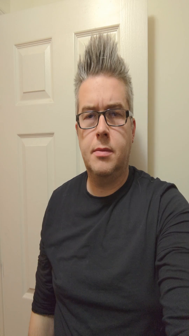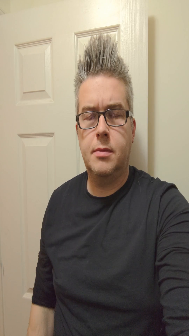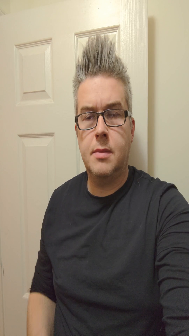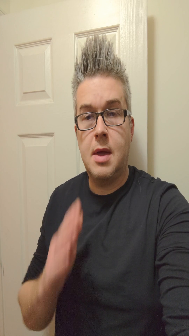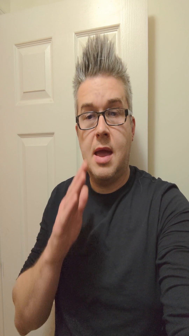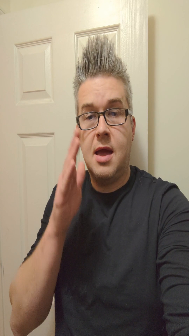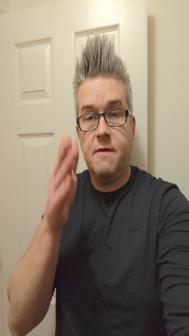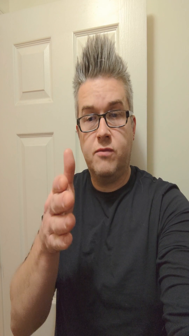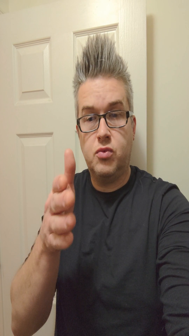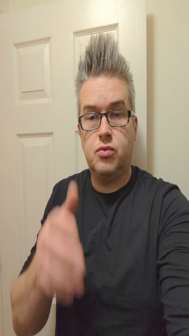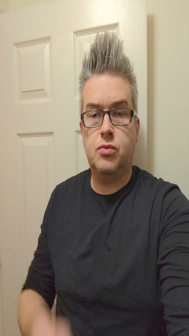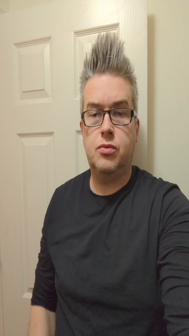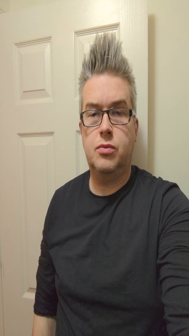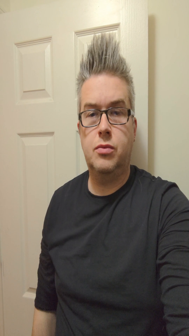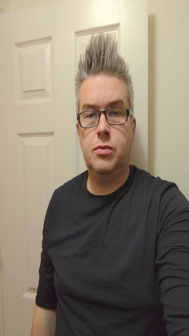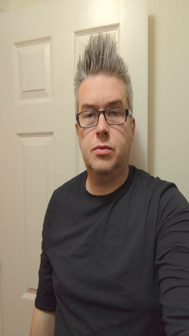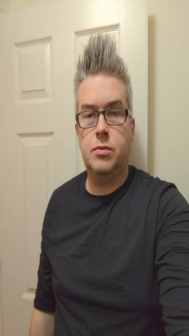after